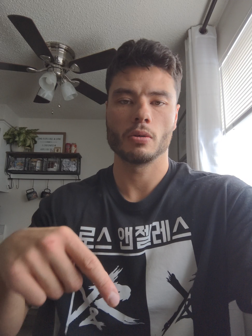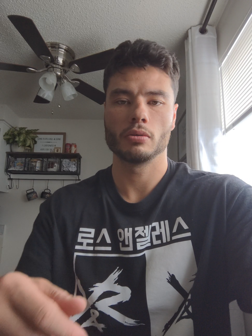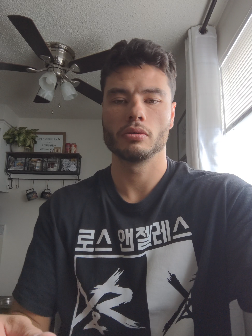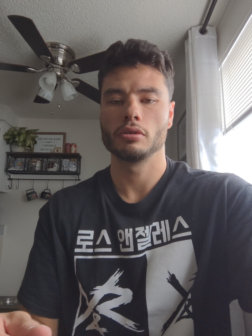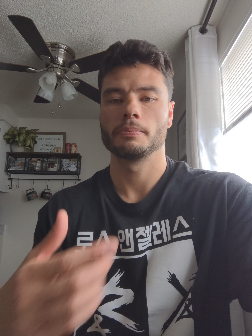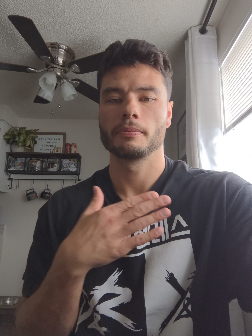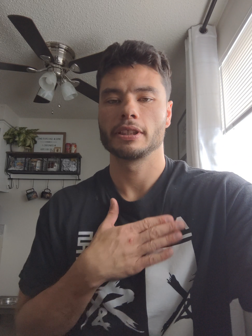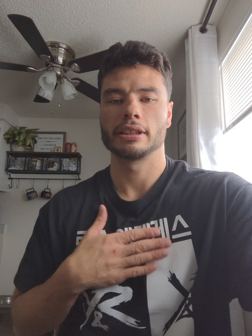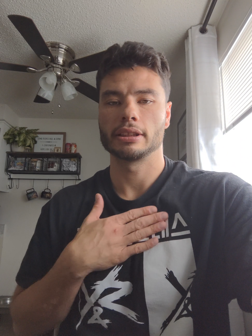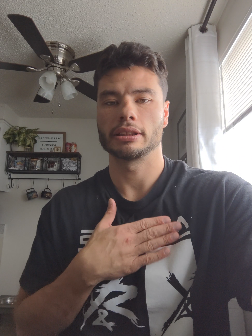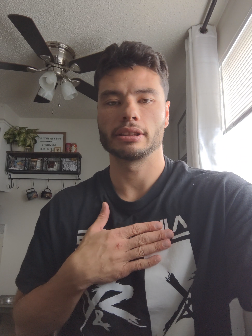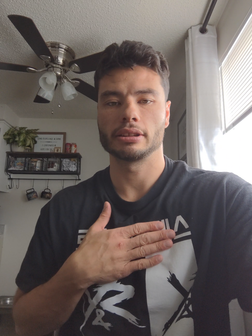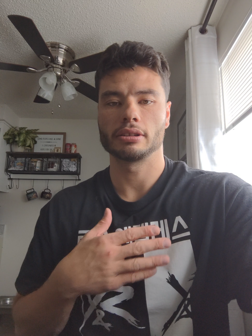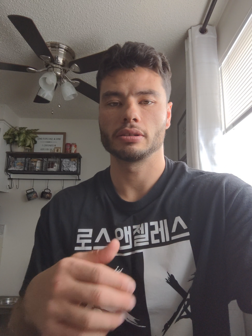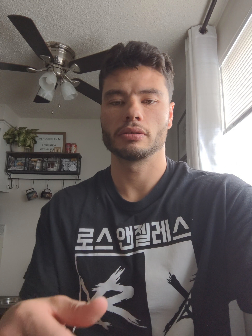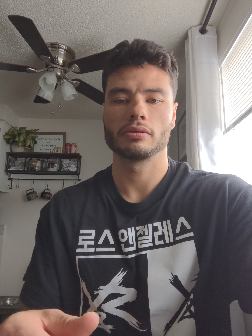please